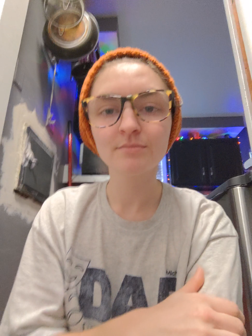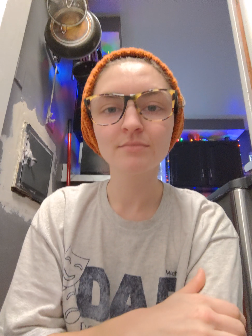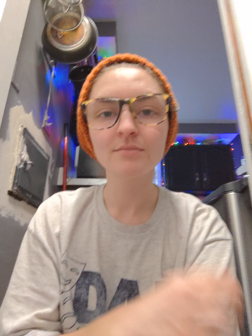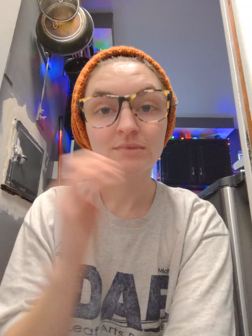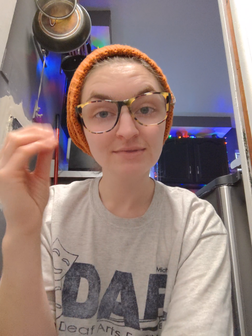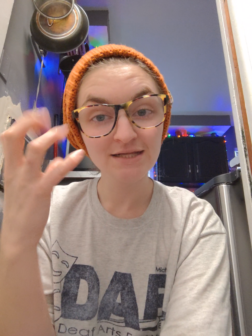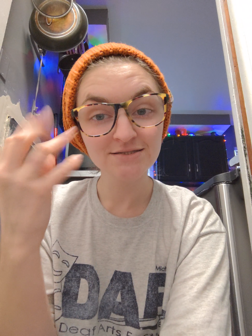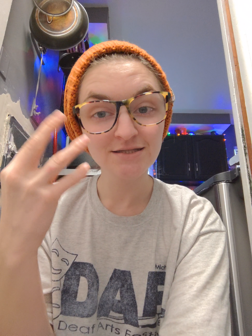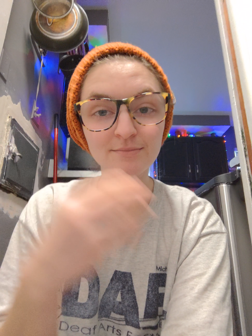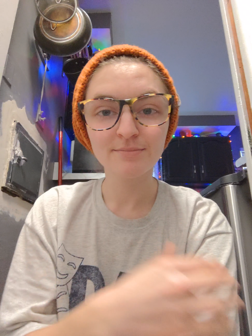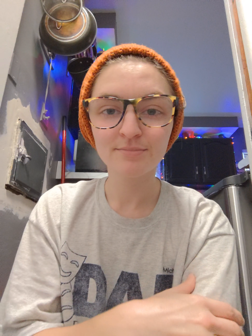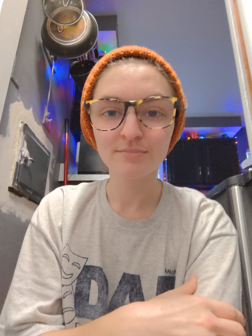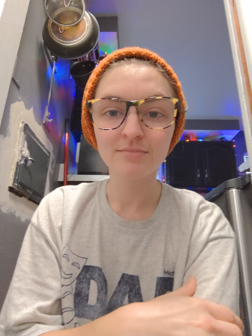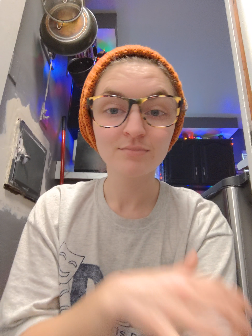shower